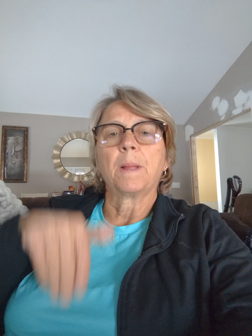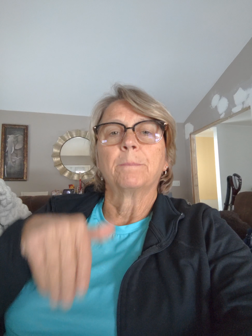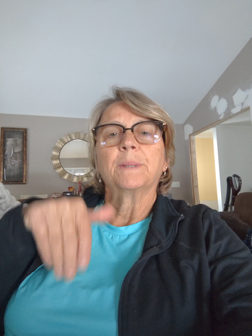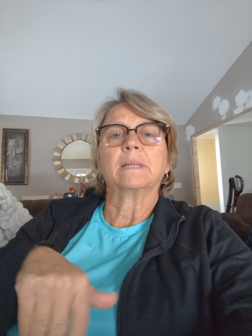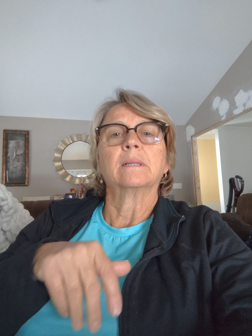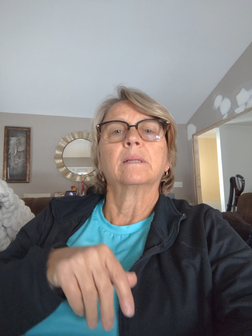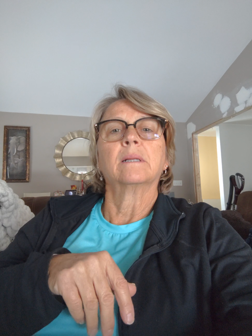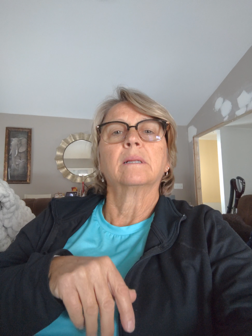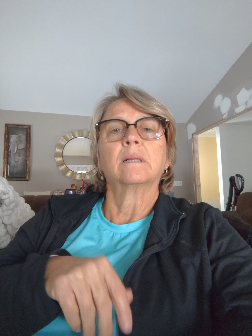puppy